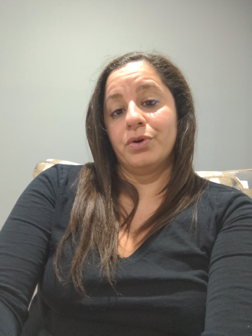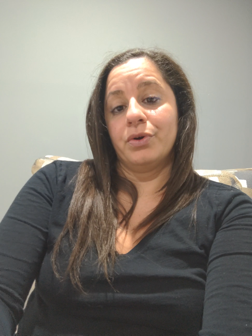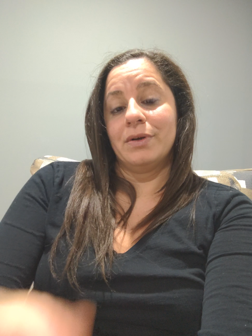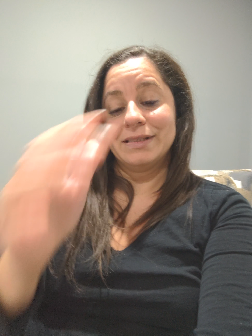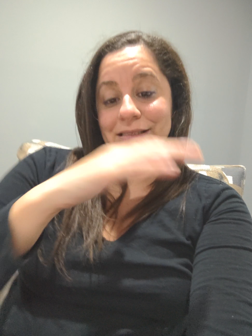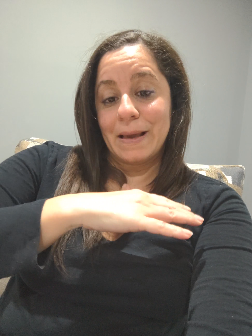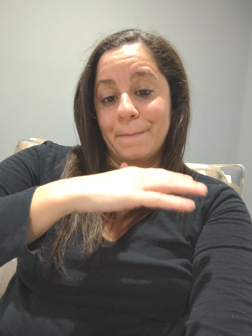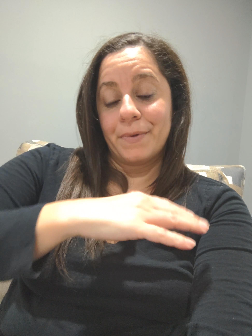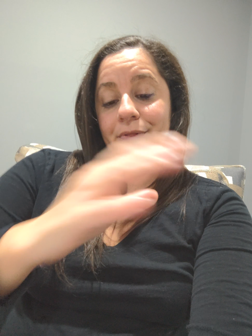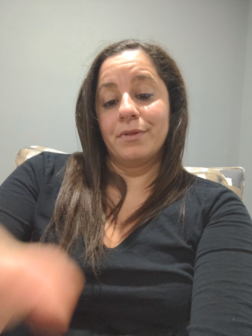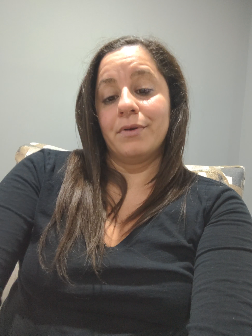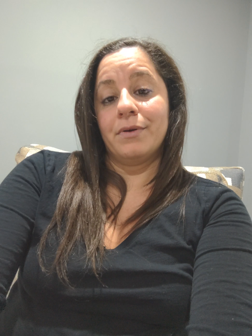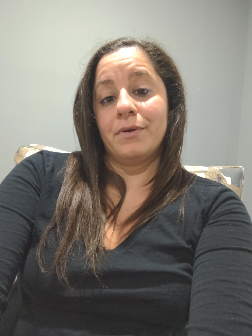table